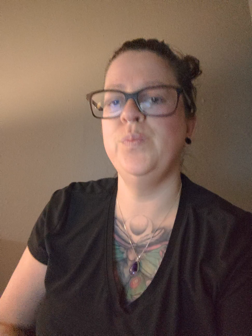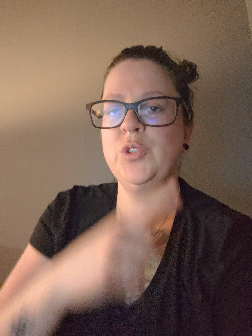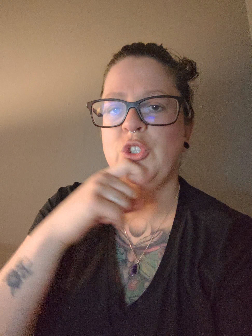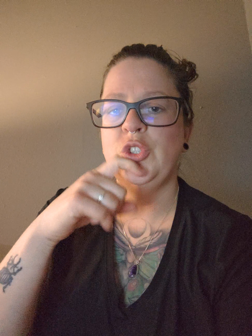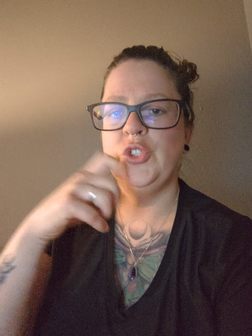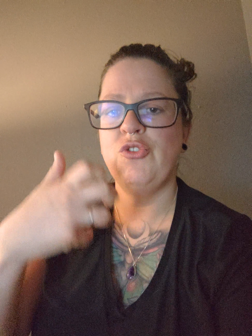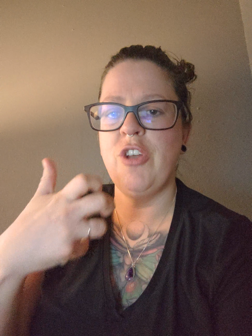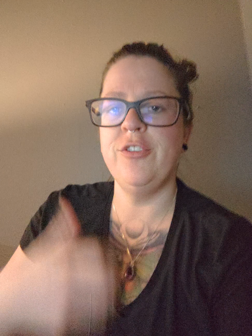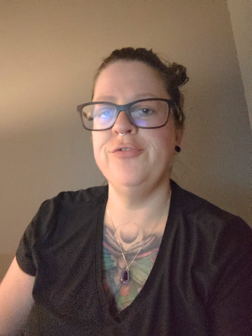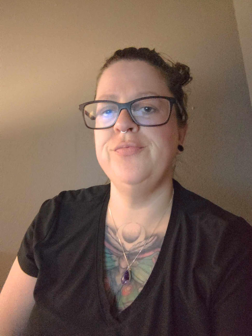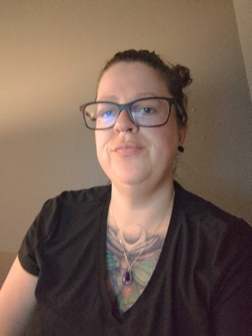dryer